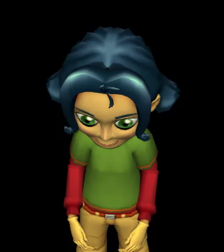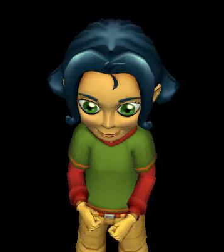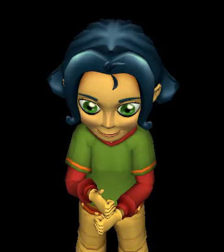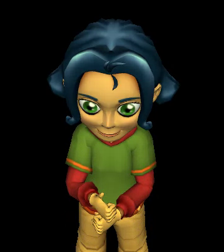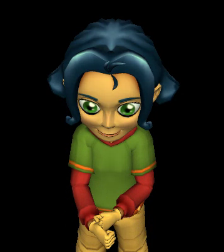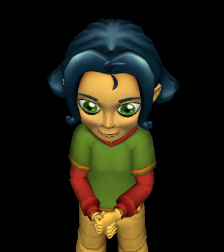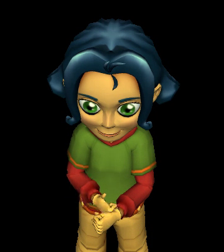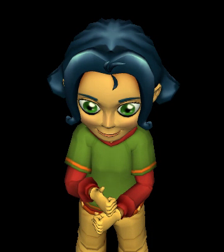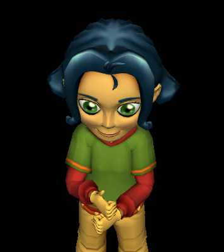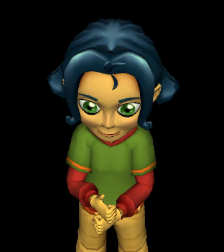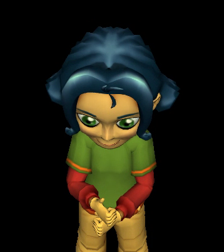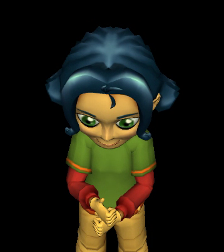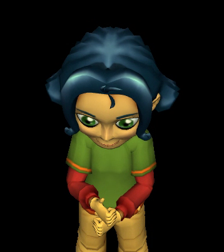يعني